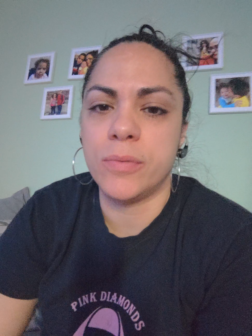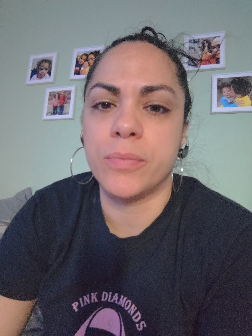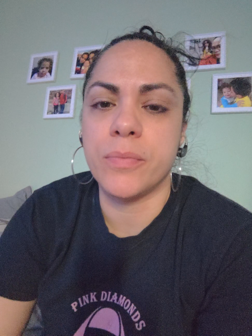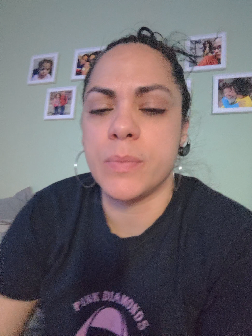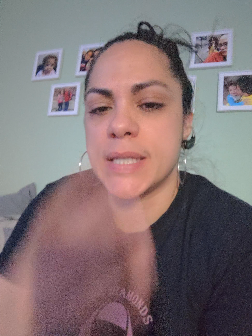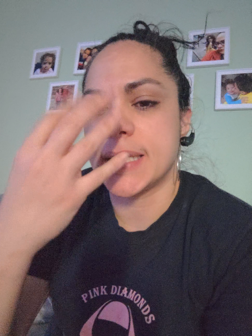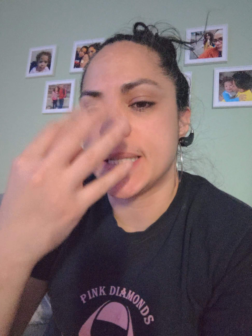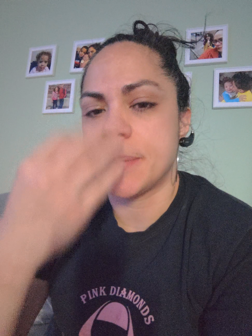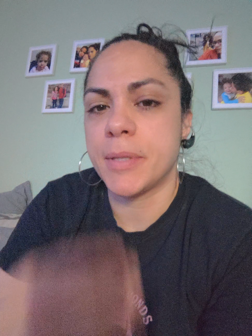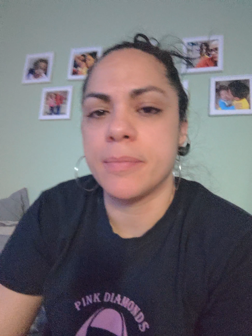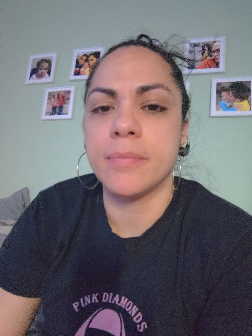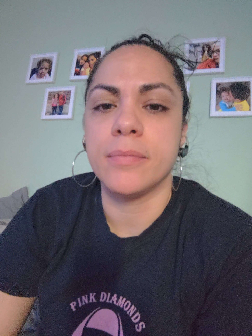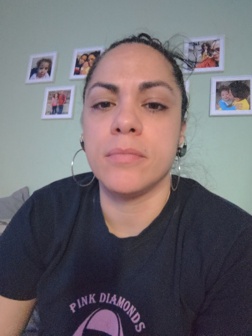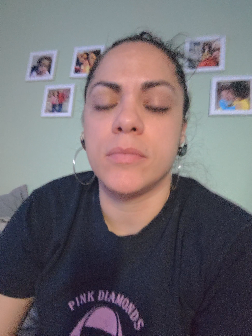sleepy